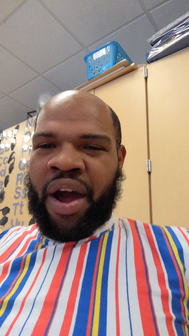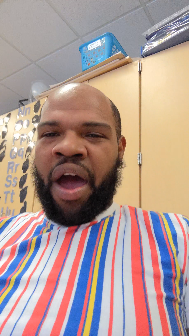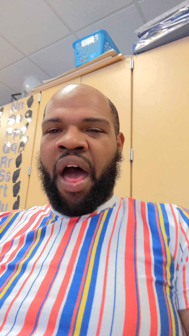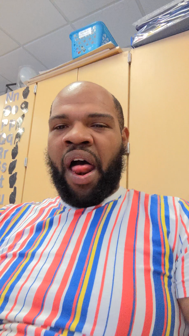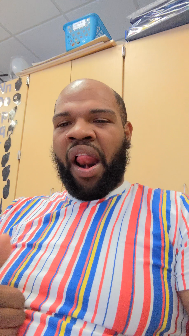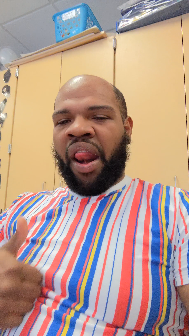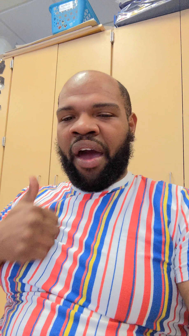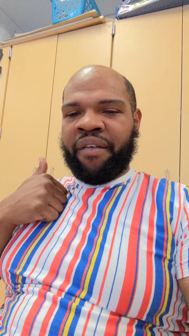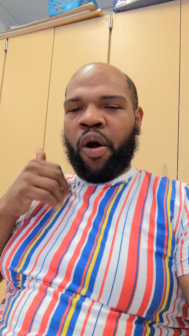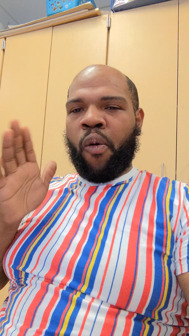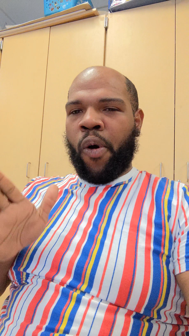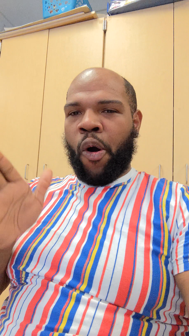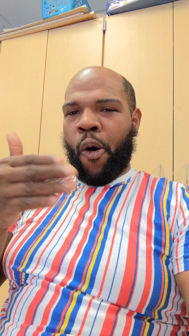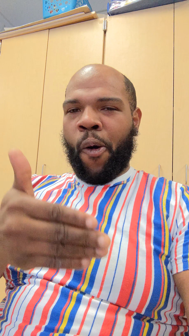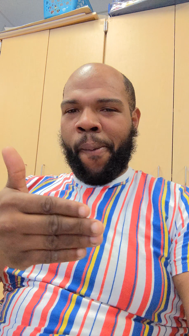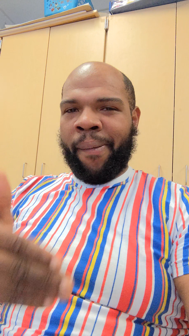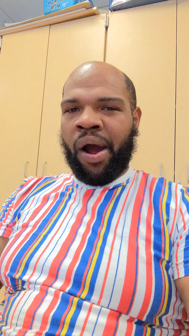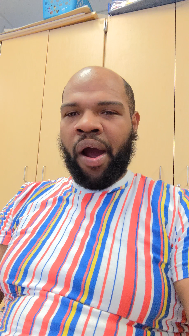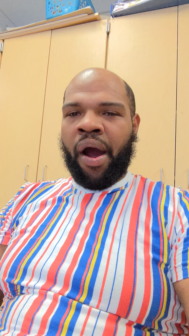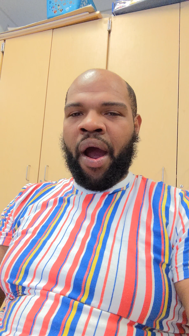living room